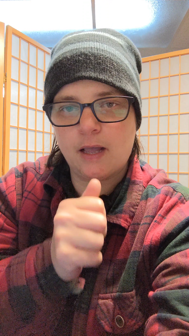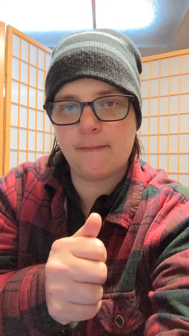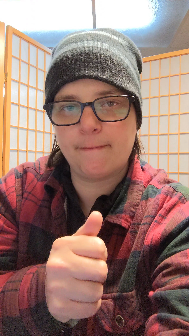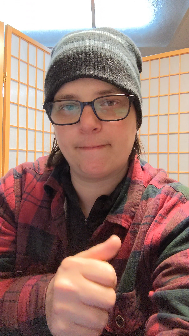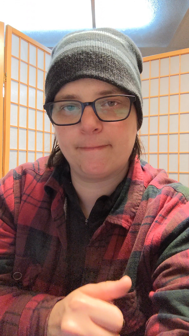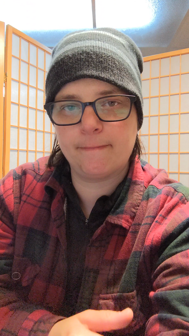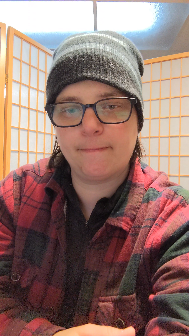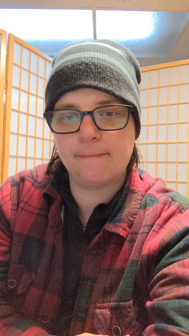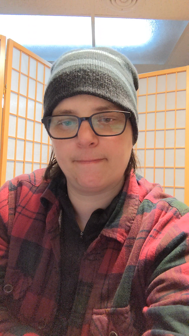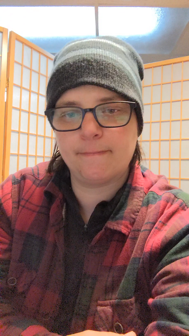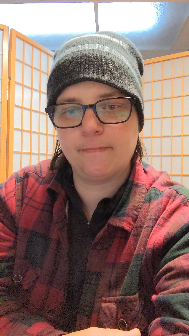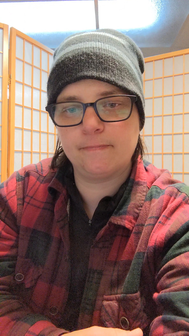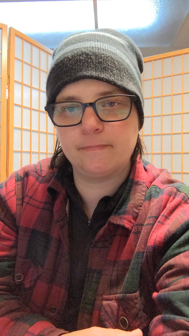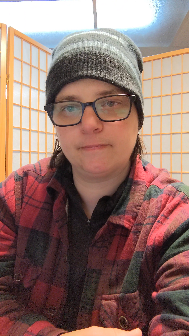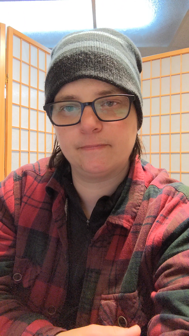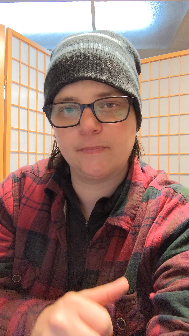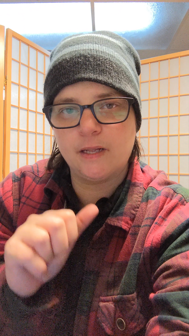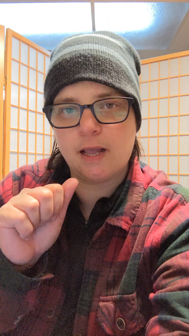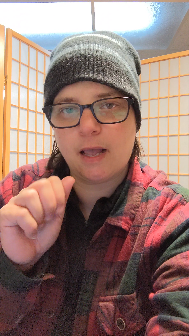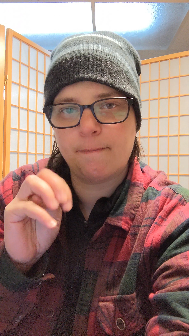am